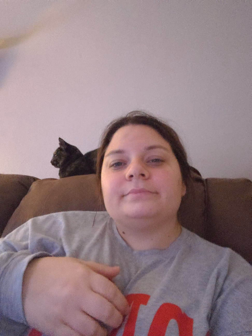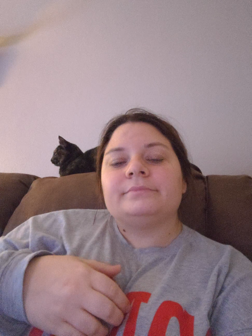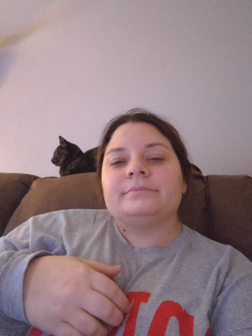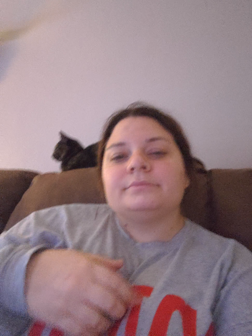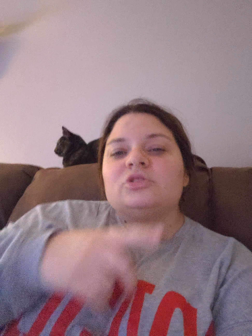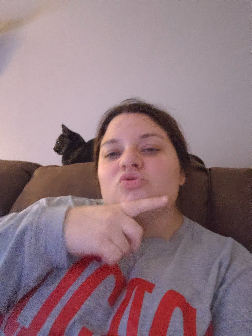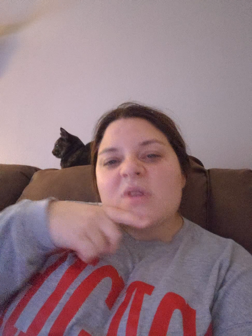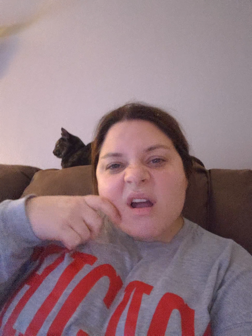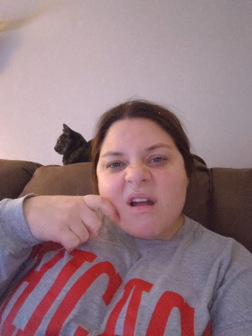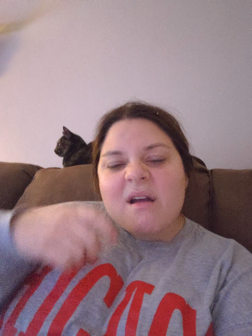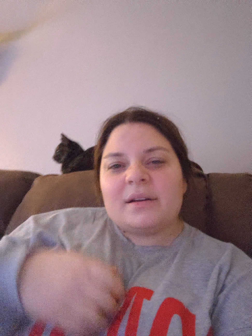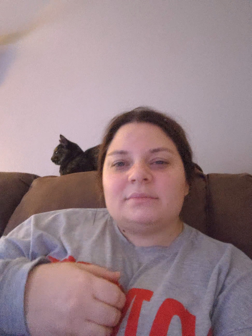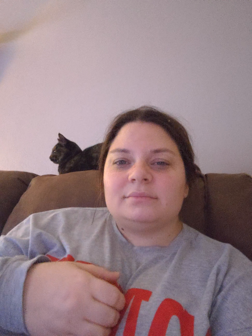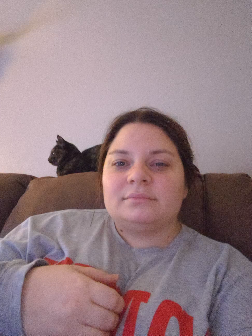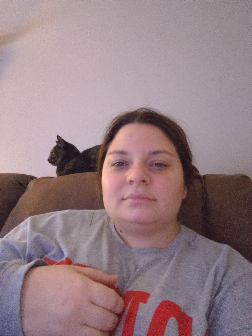dry